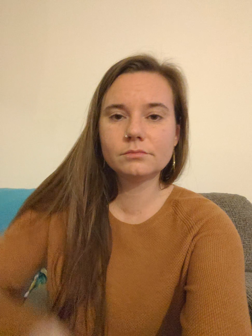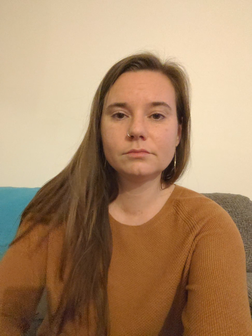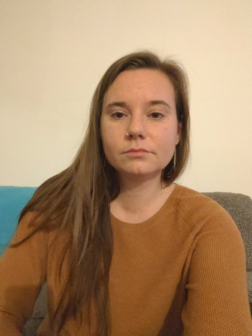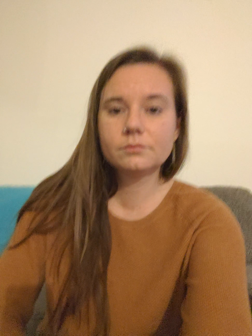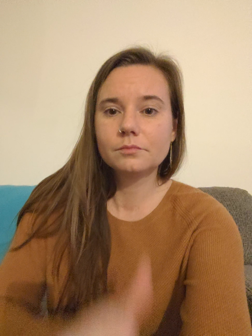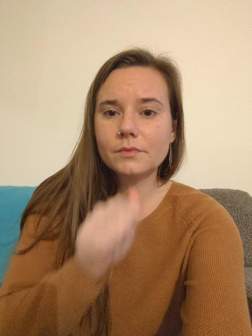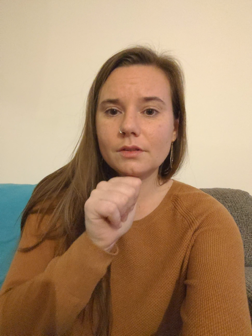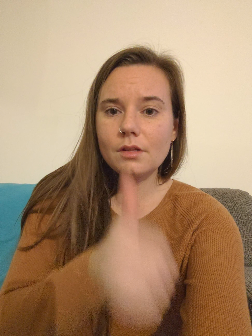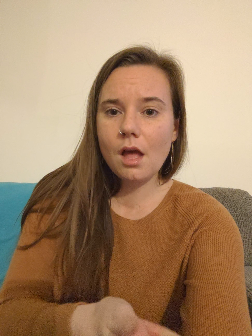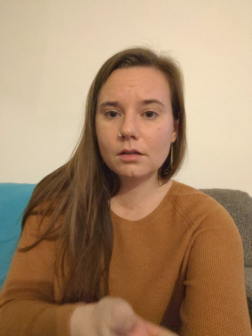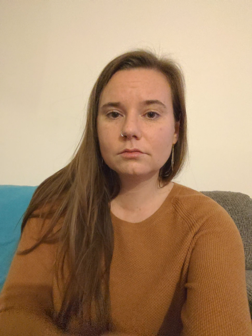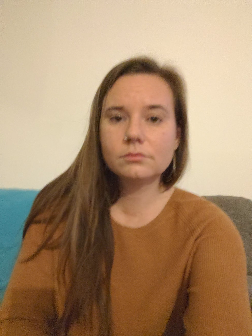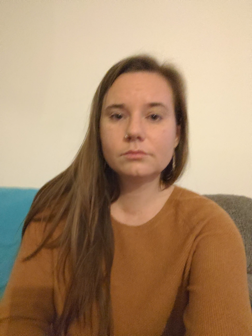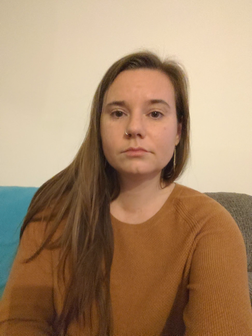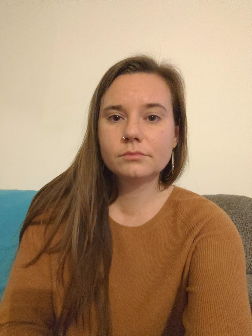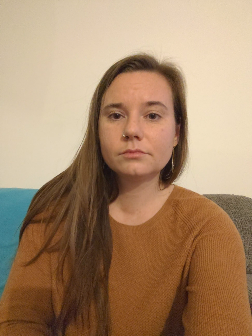not